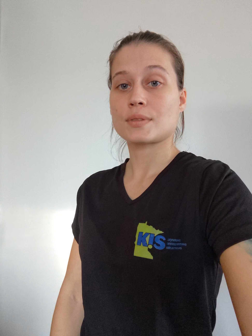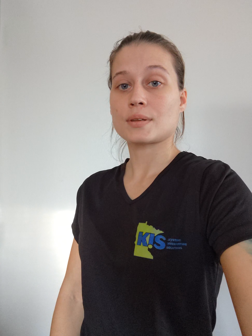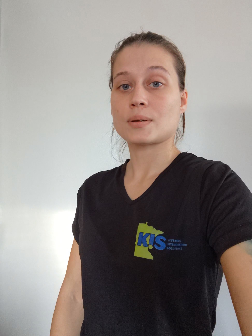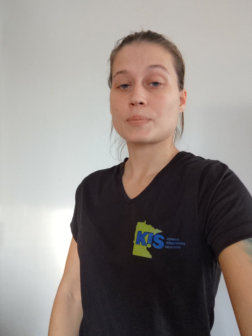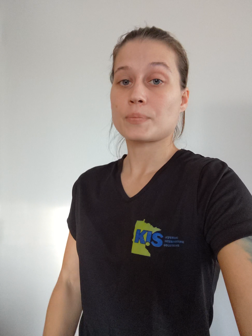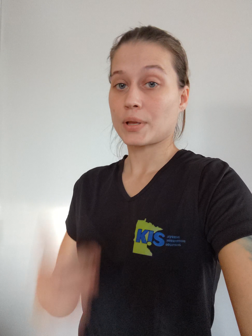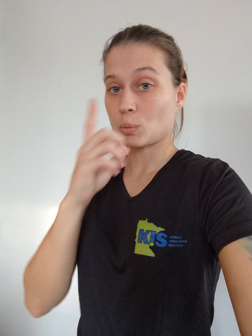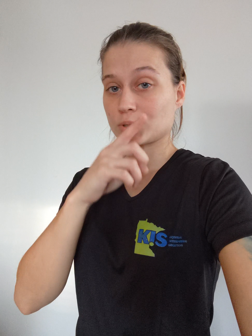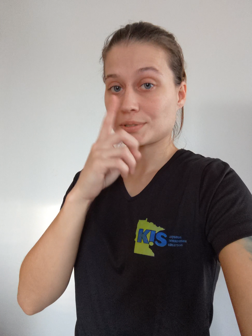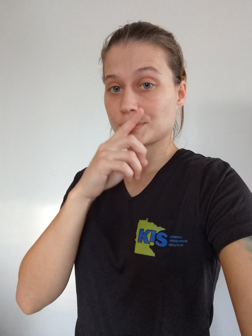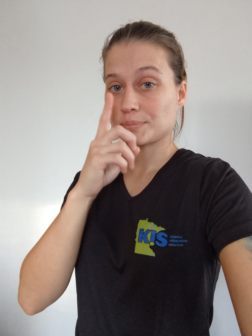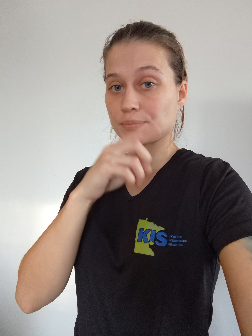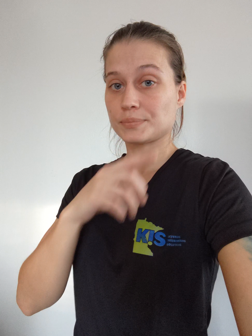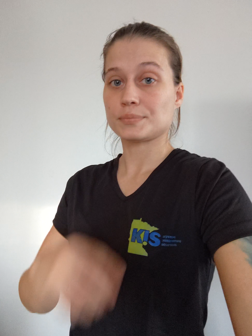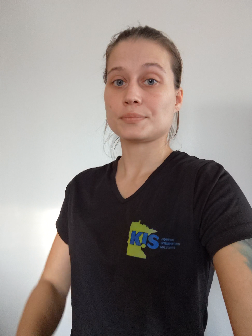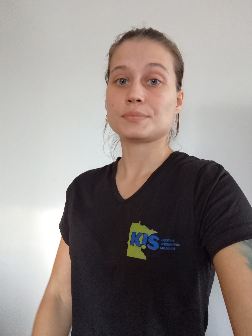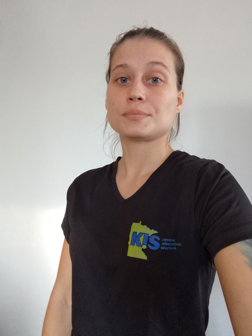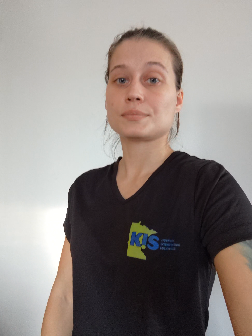mouse